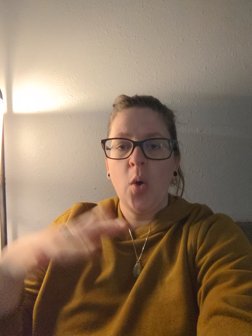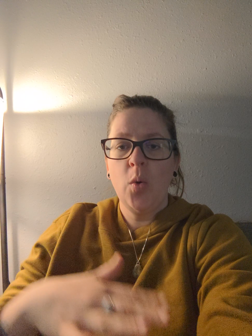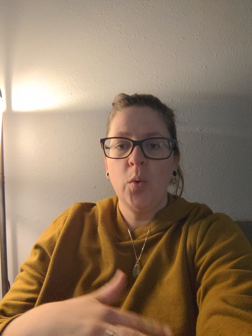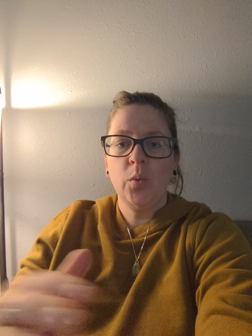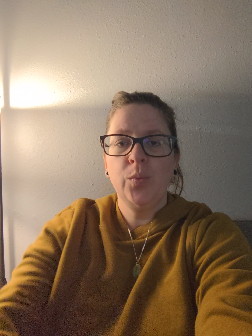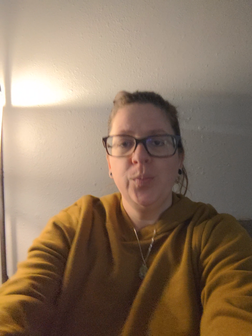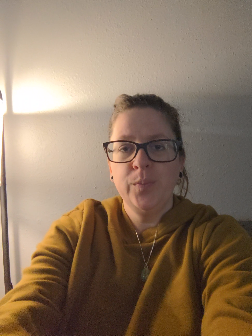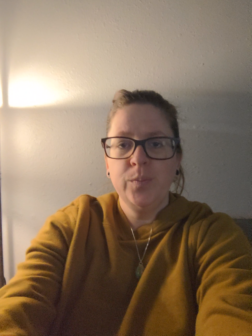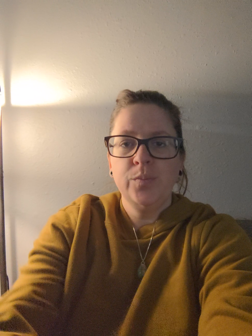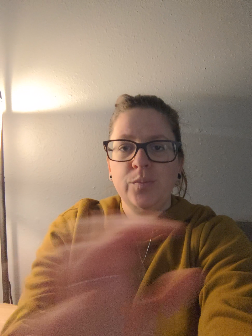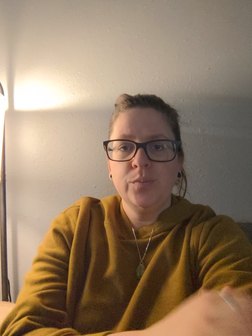snow